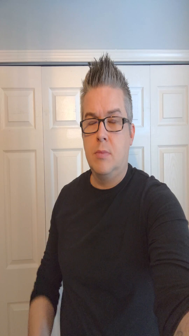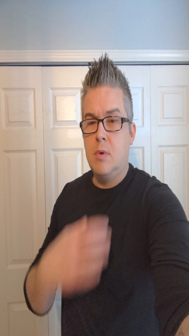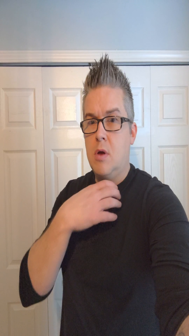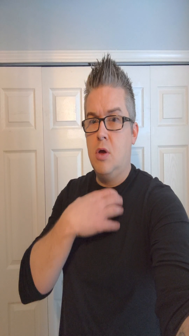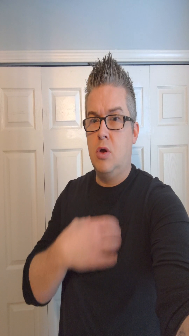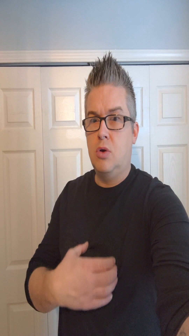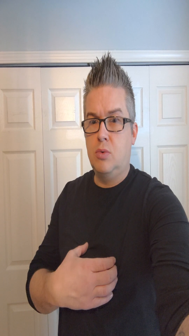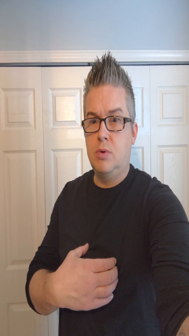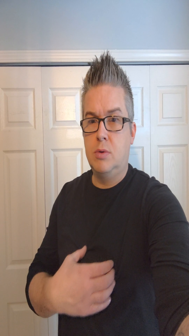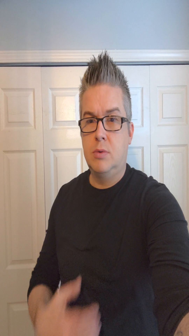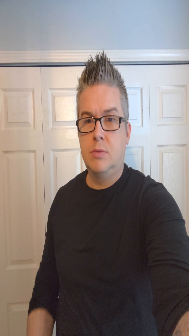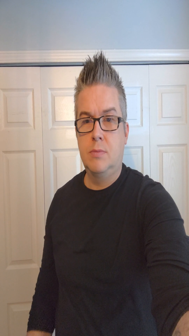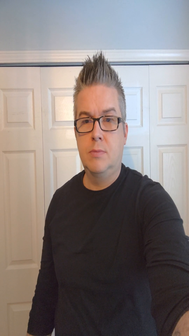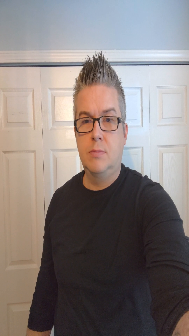hungry